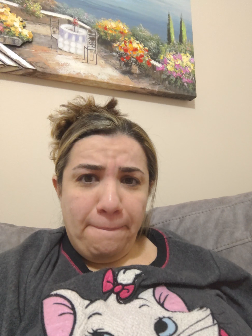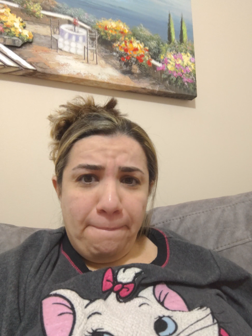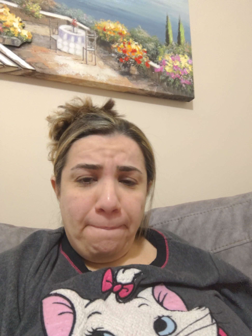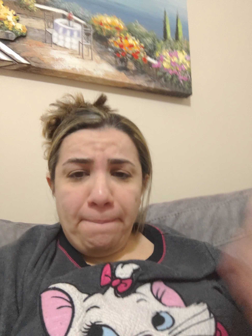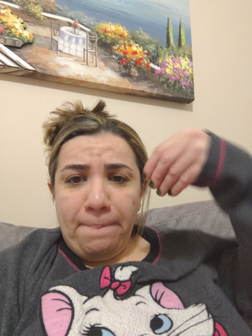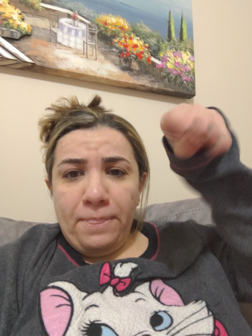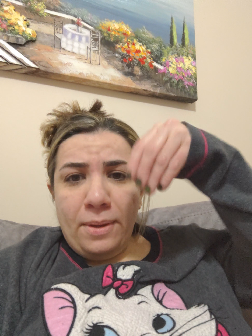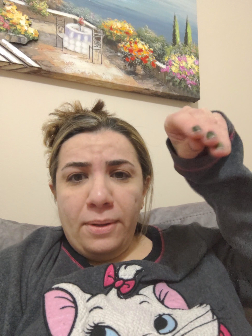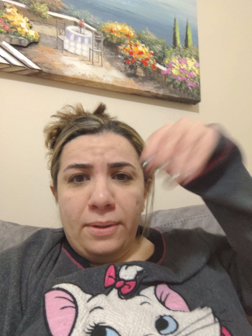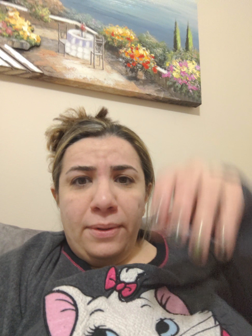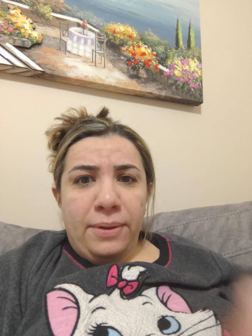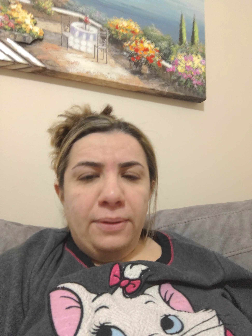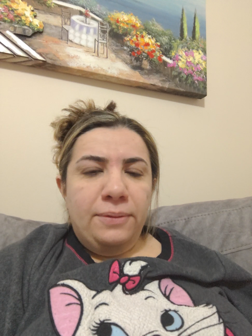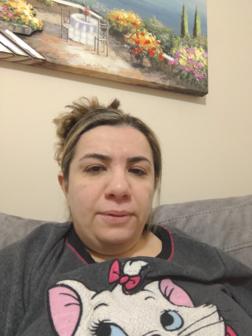store